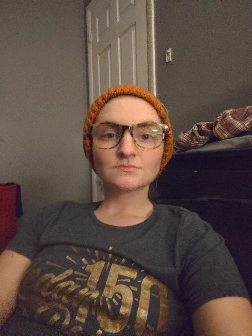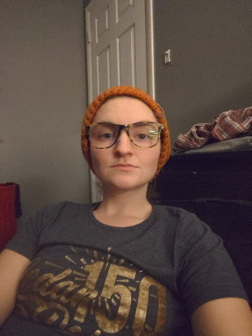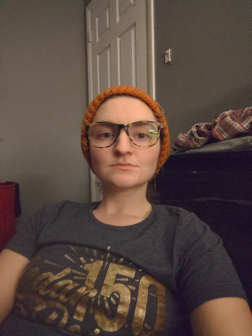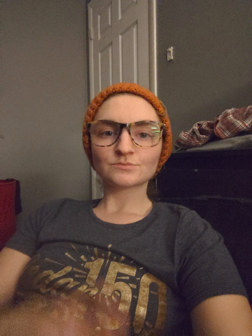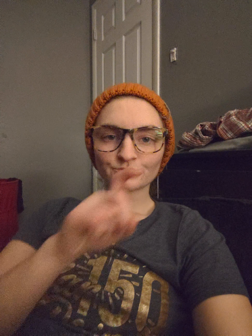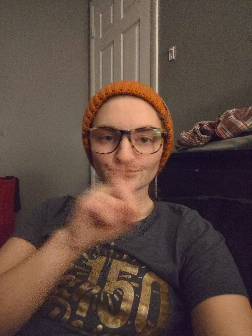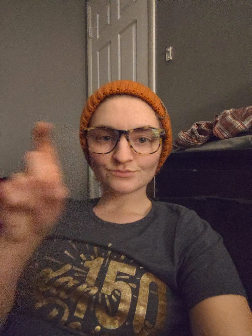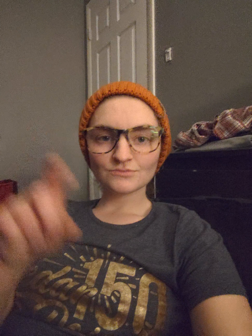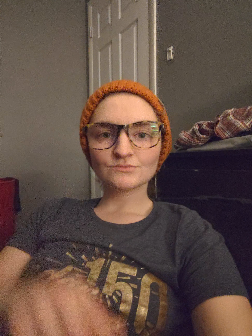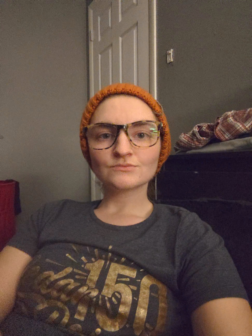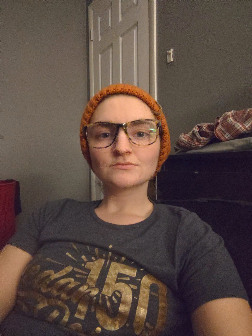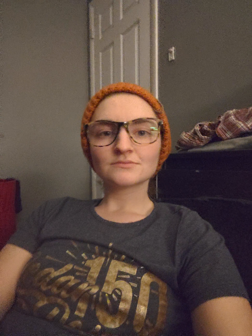closet